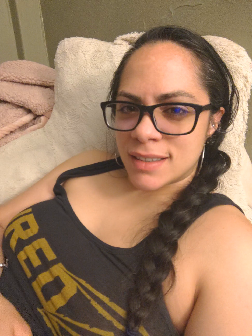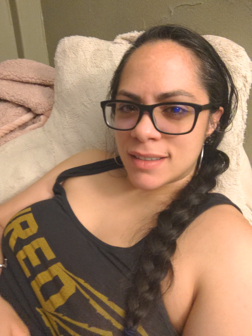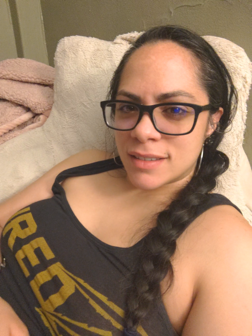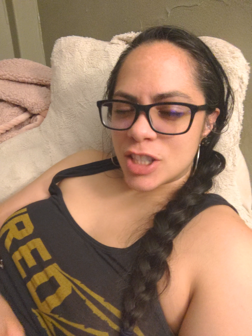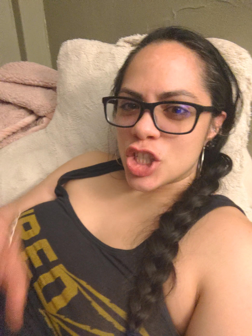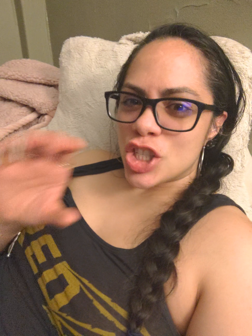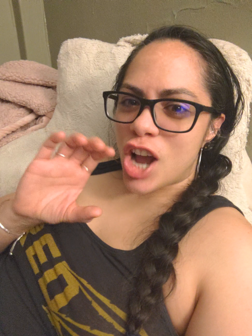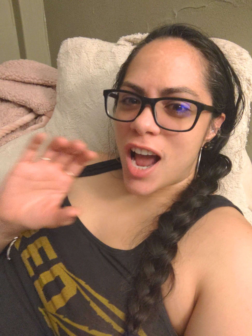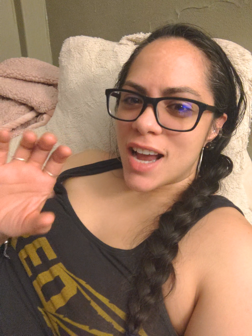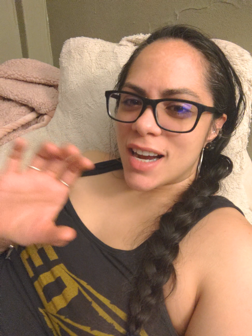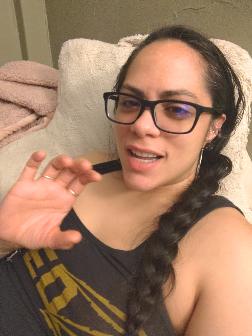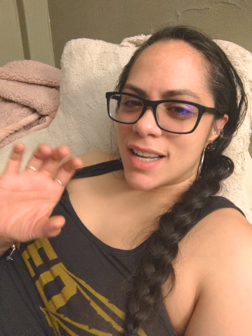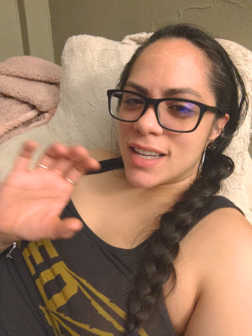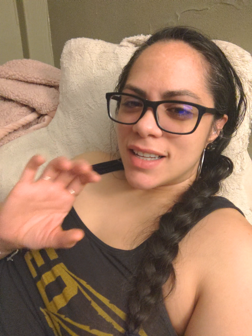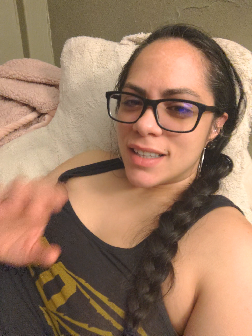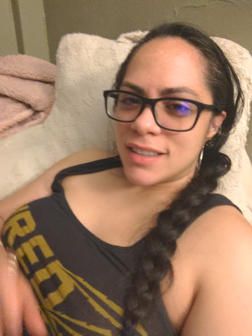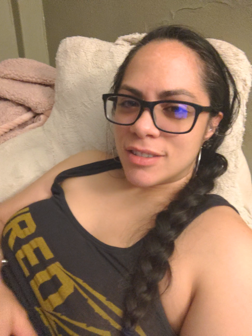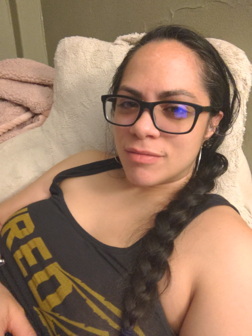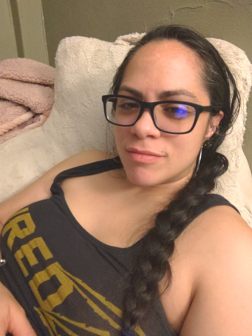chocolate